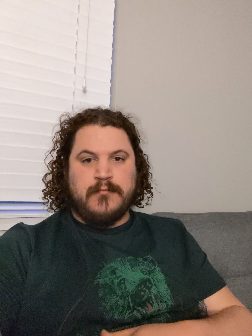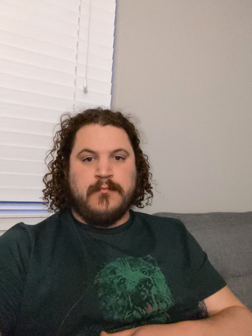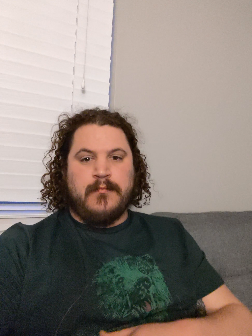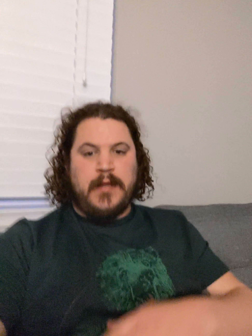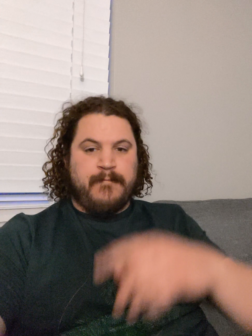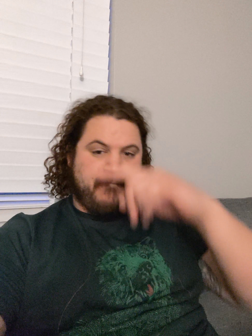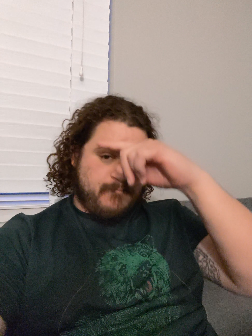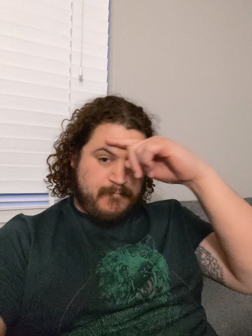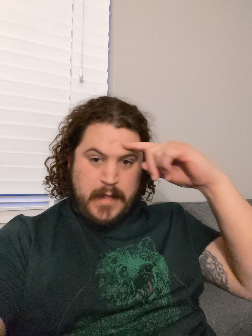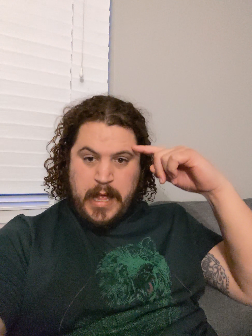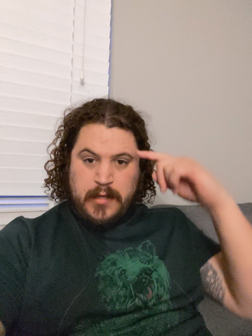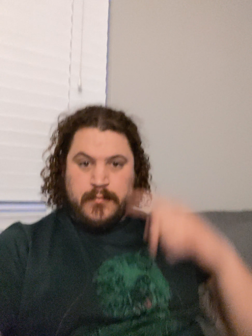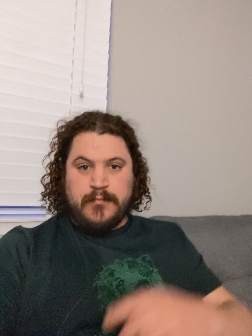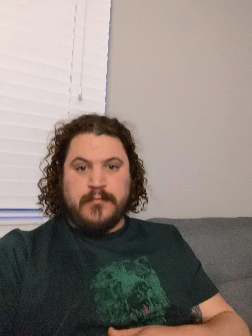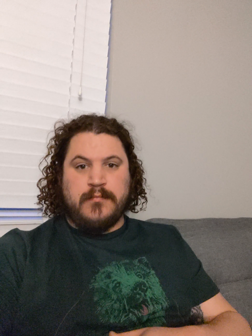black